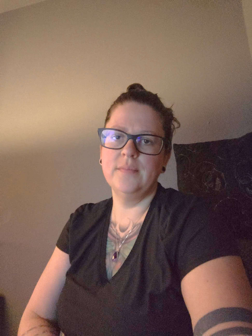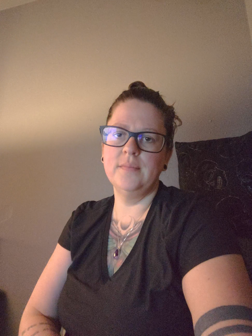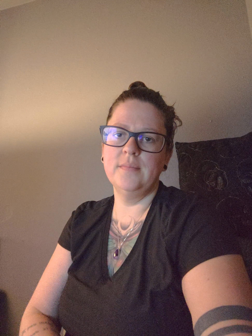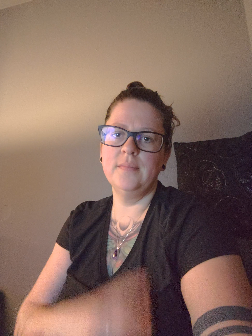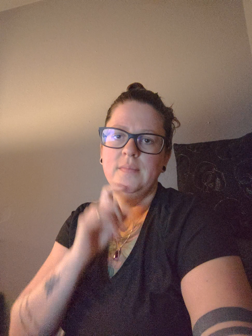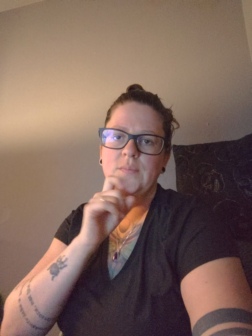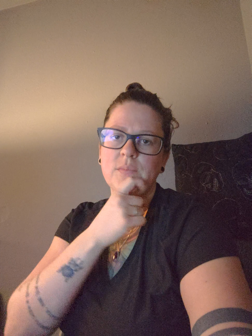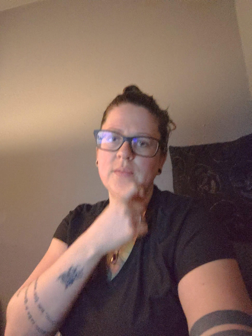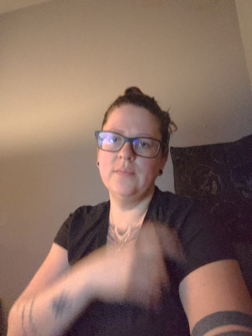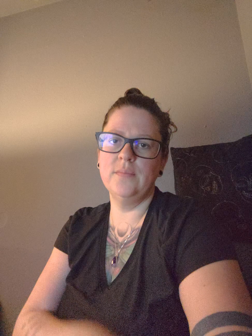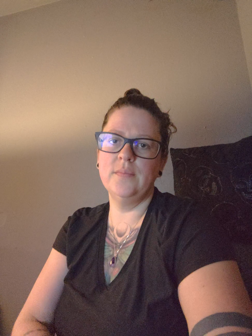cereal